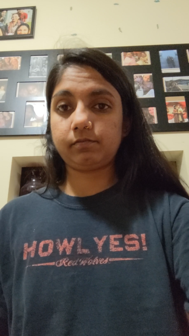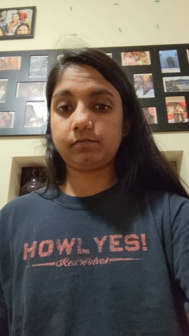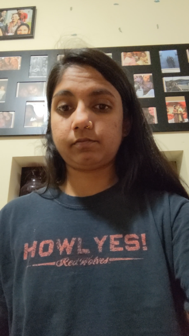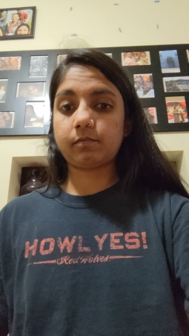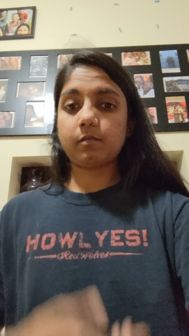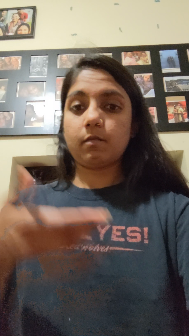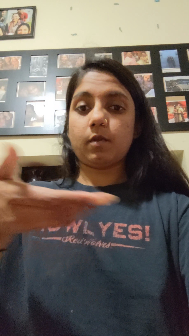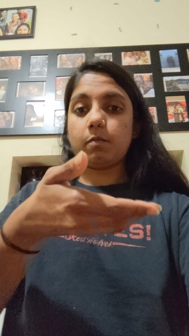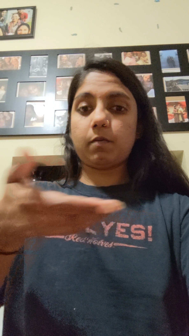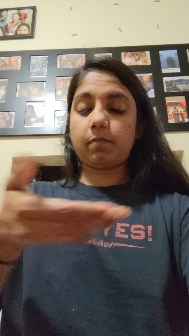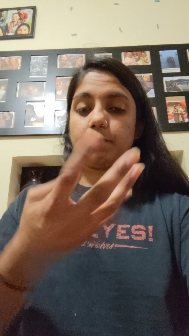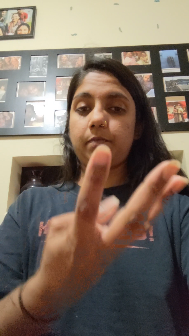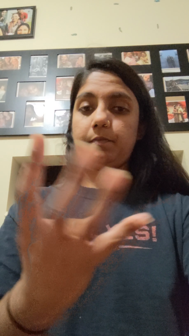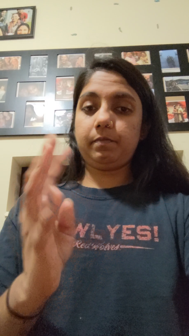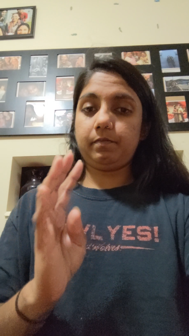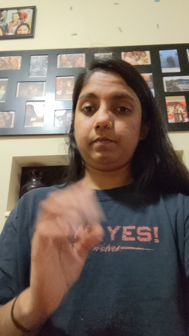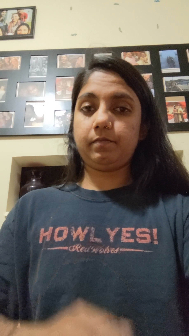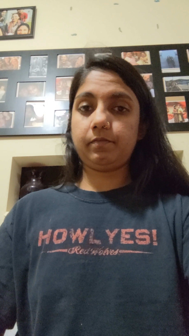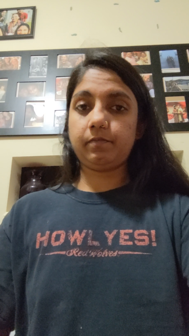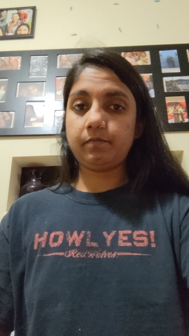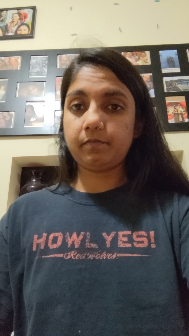crib